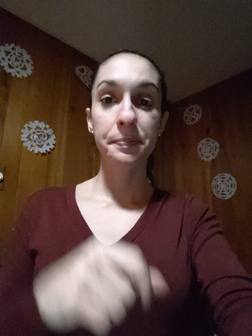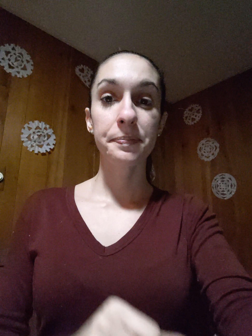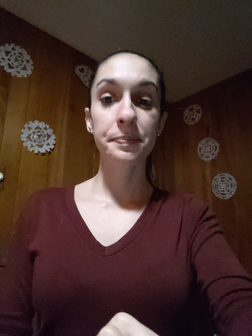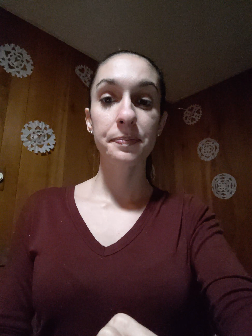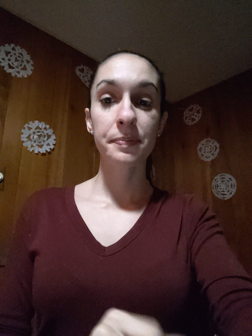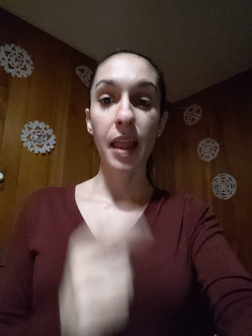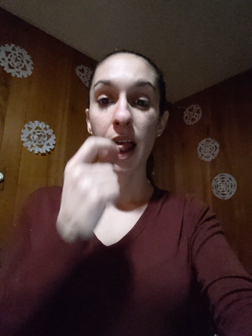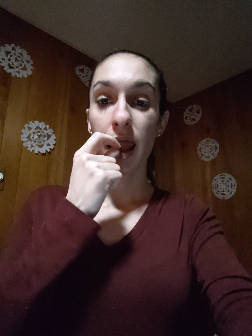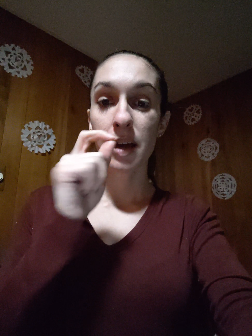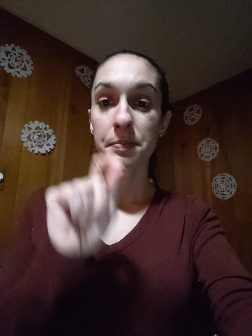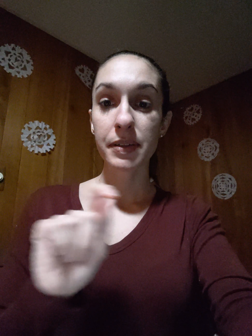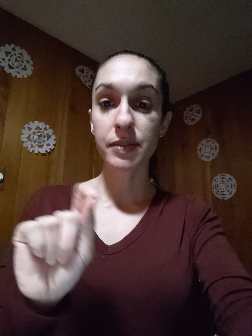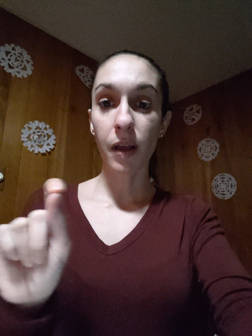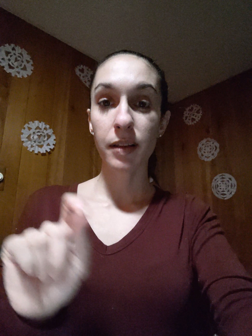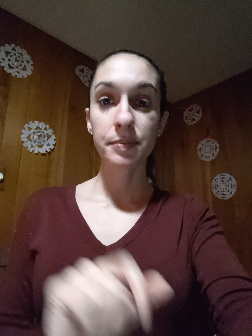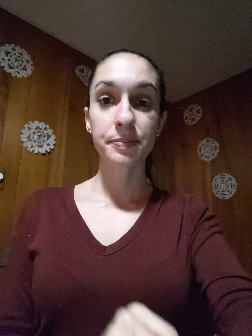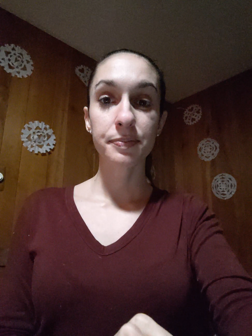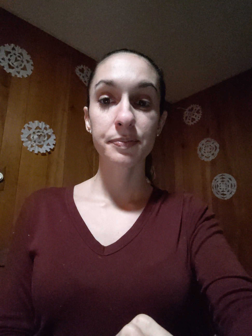pencil